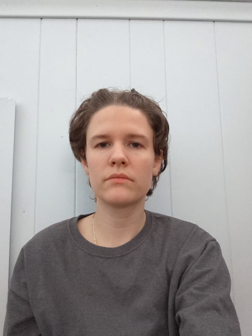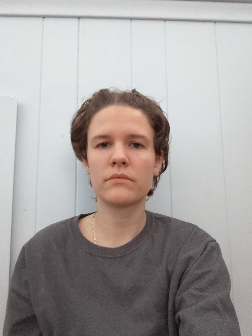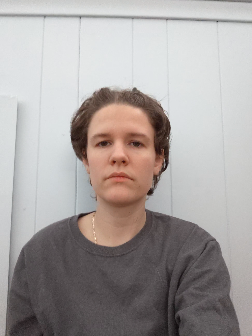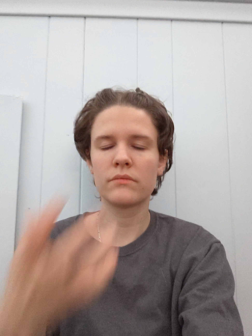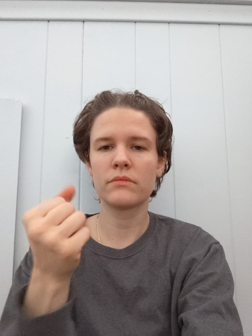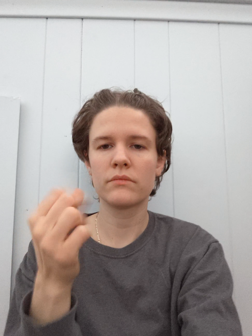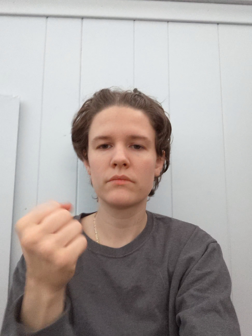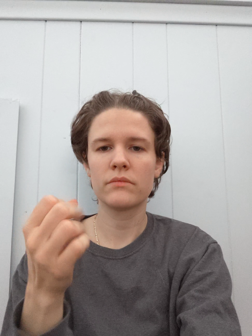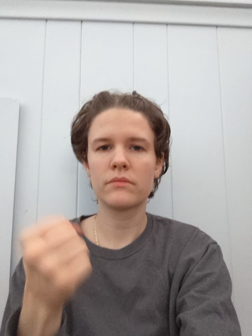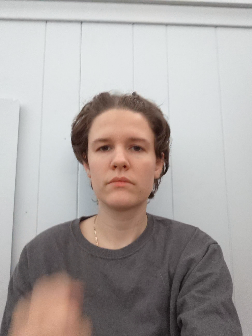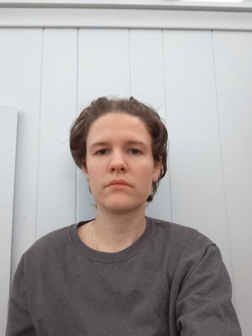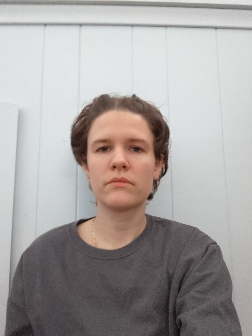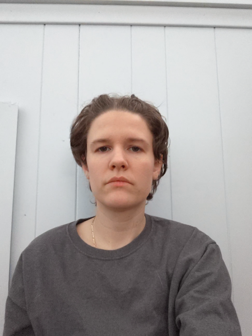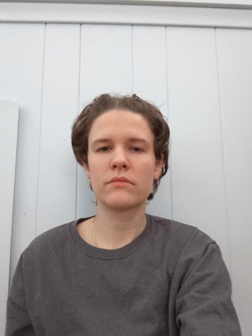milk